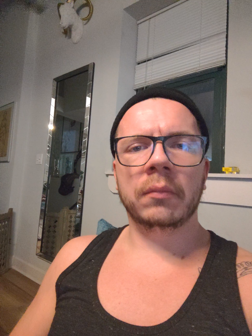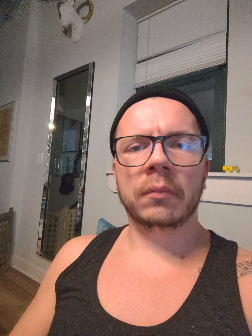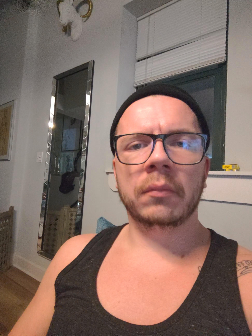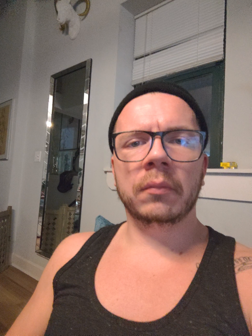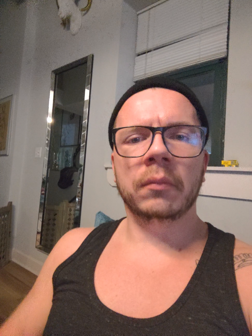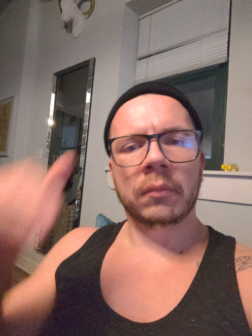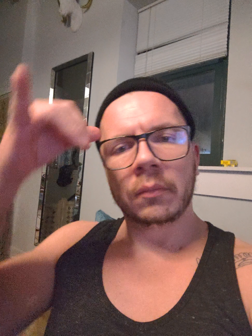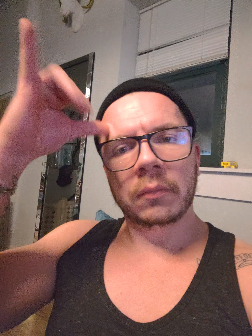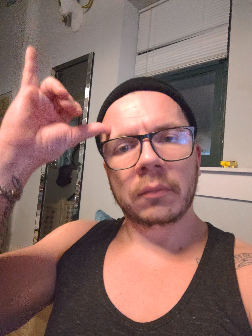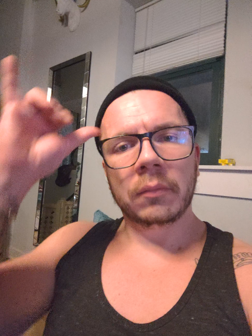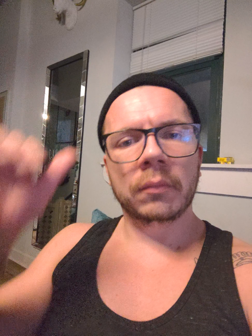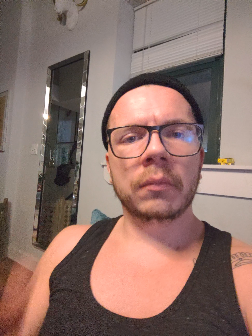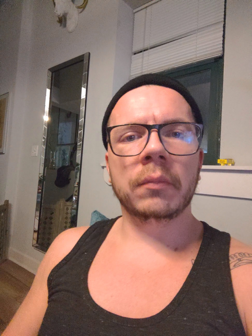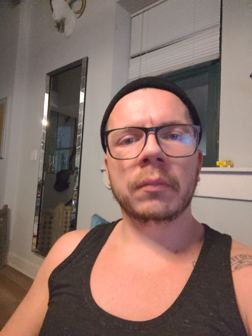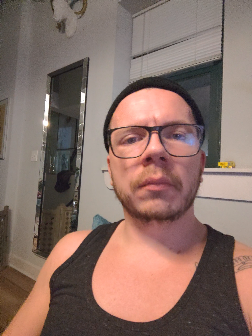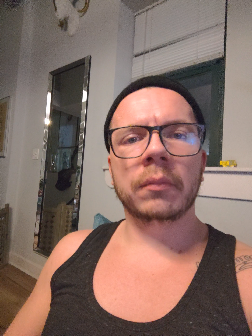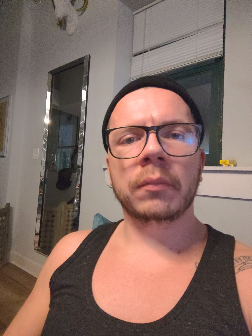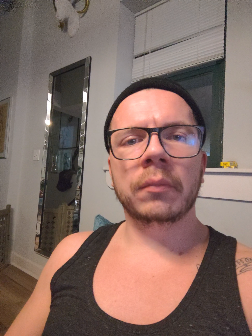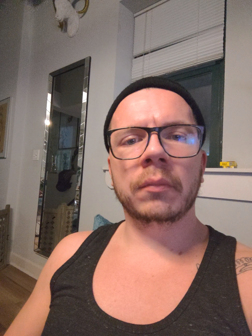cow